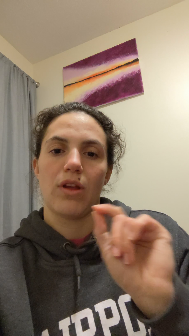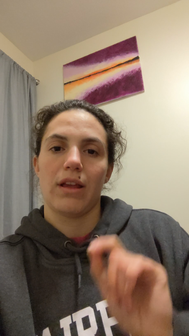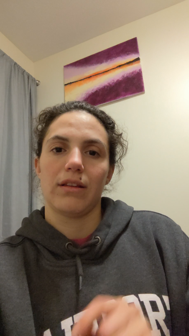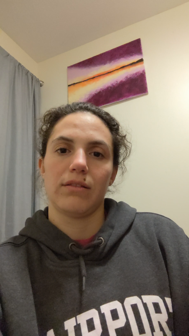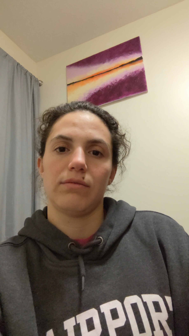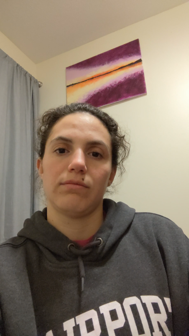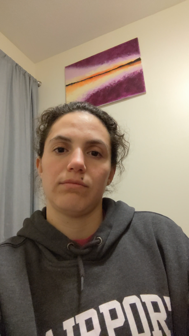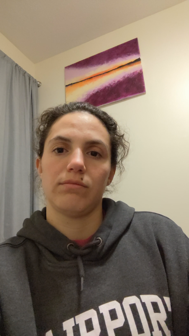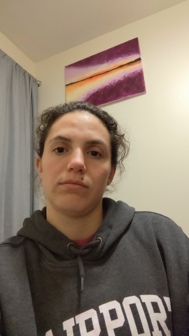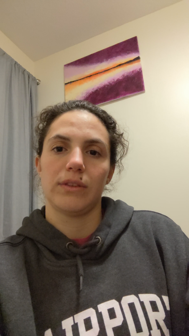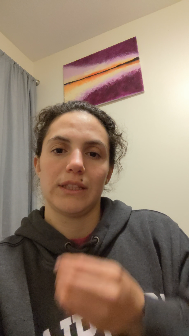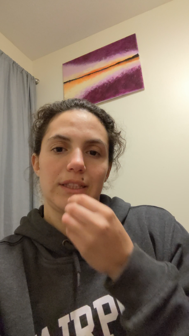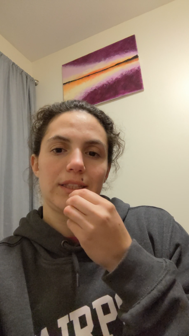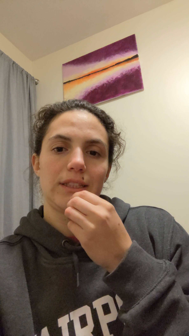eat